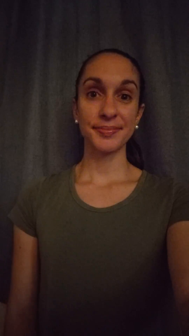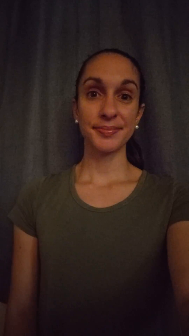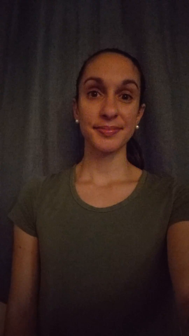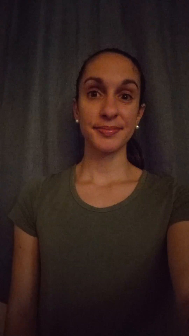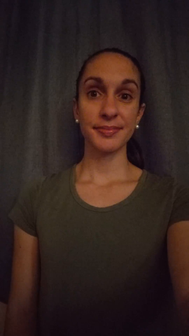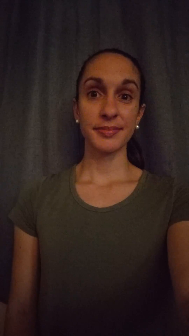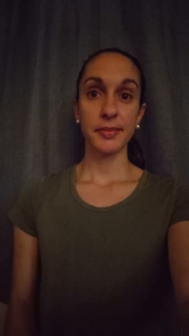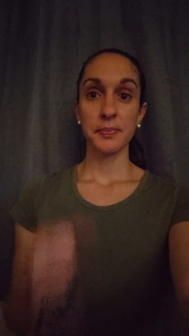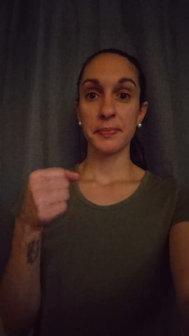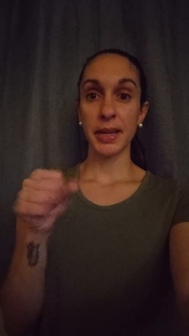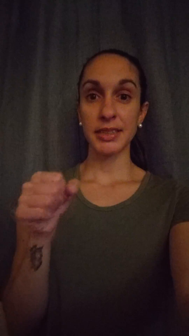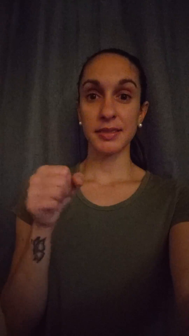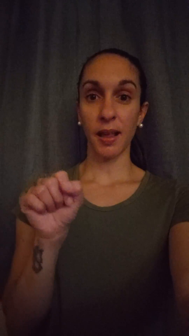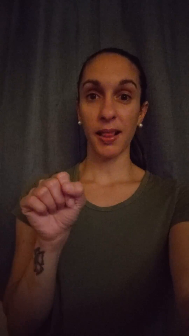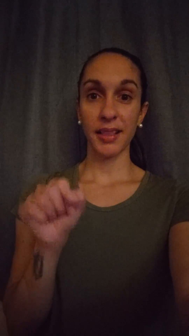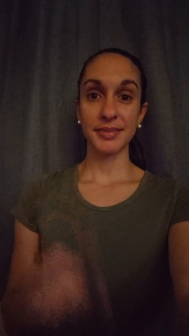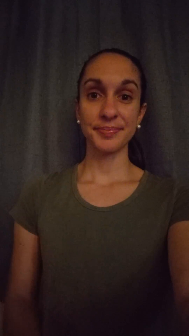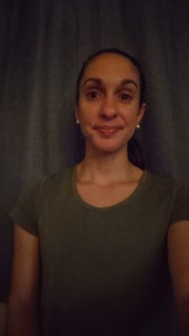motorcycle